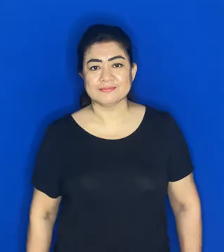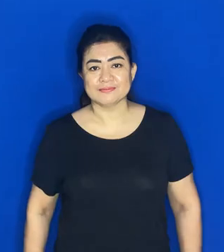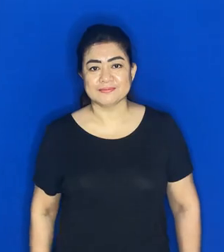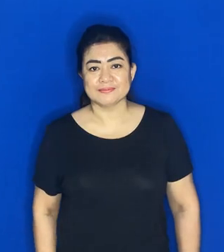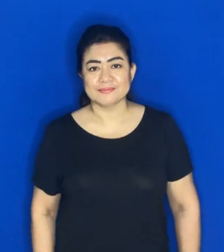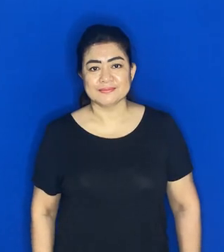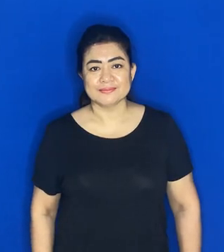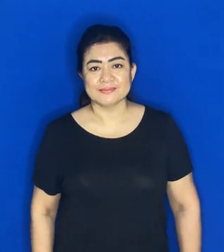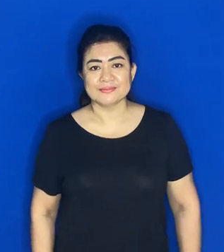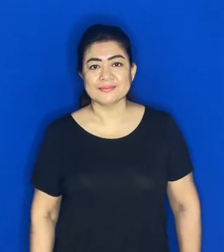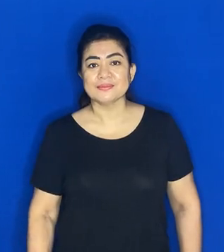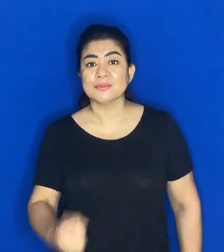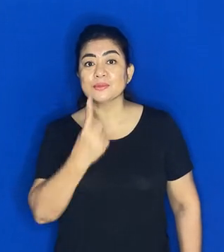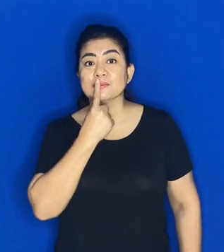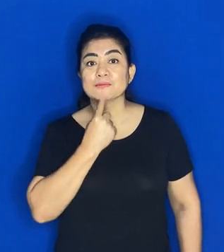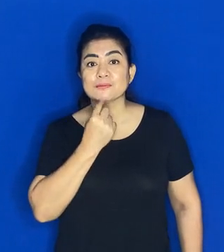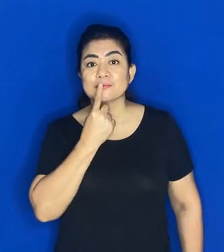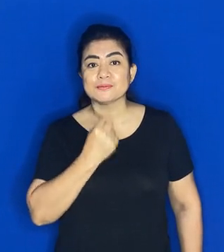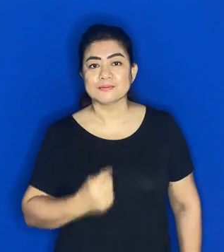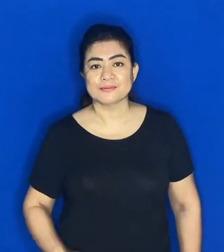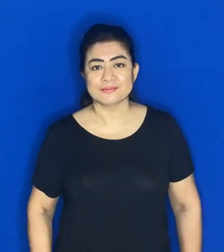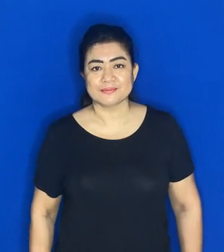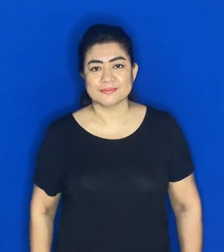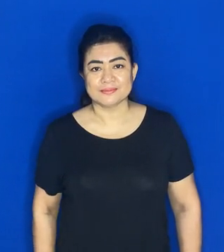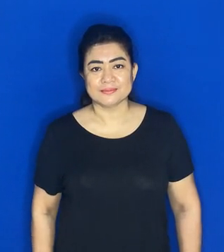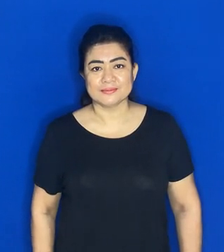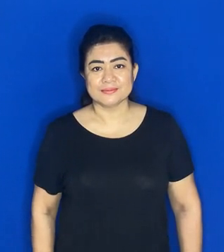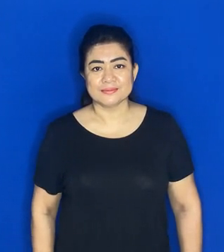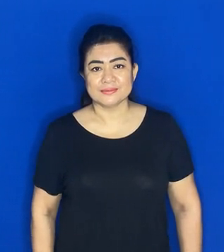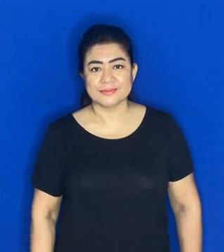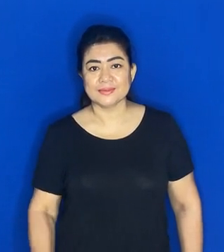red